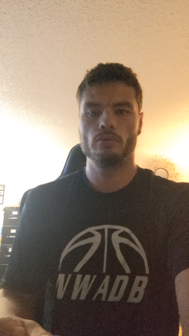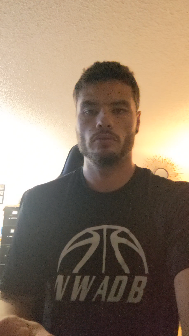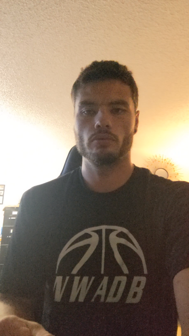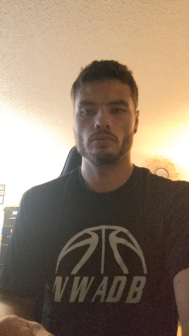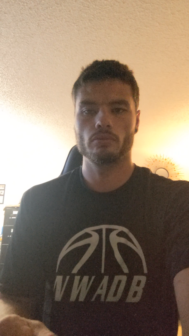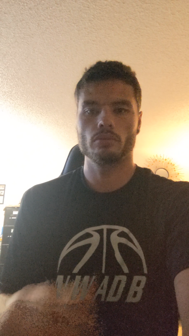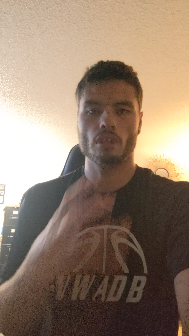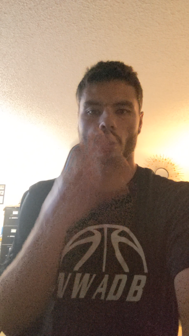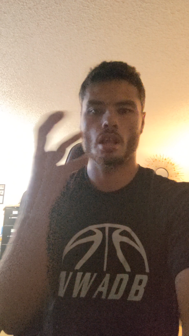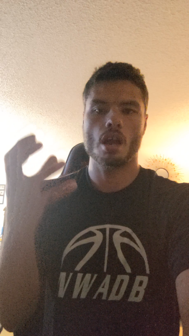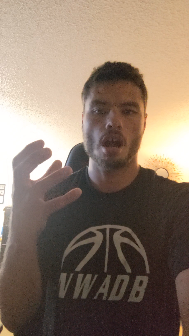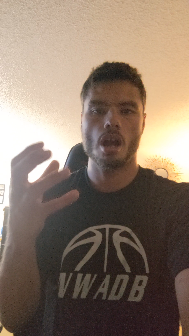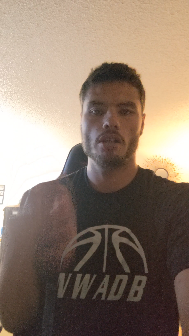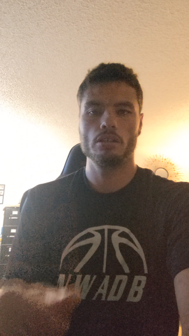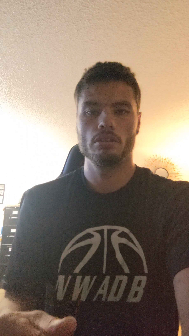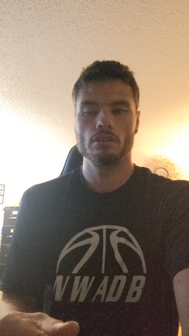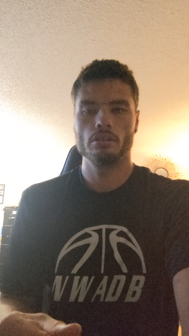a lot